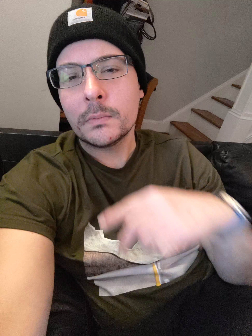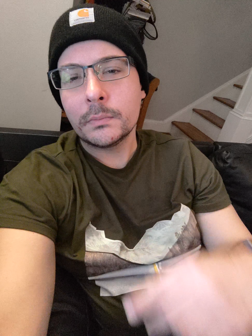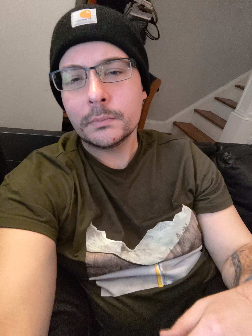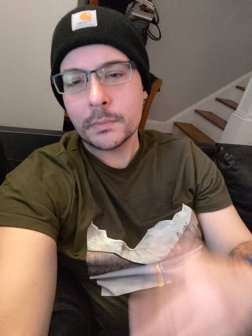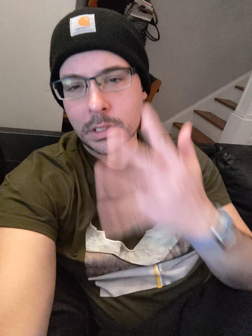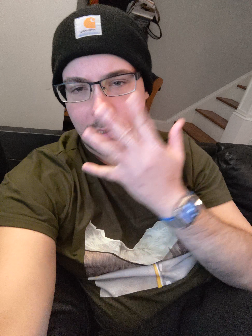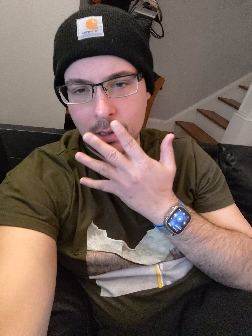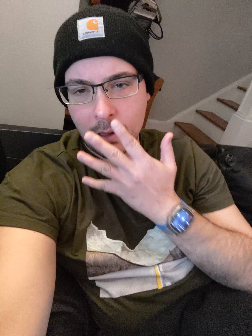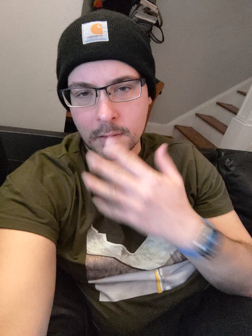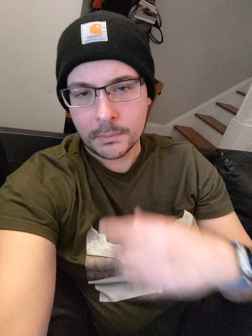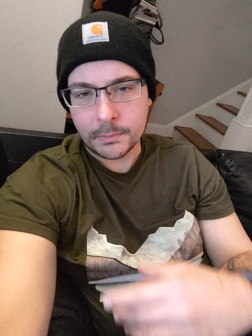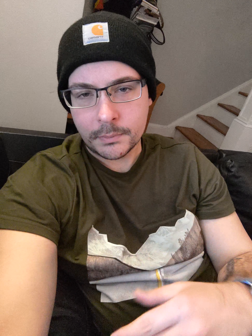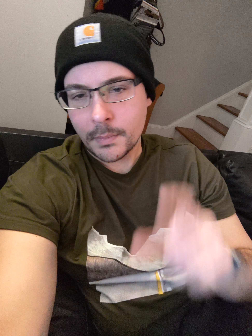sad